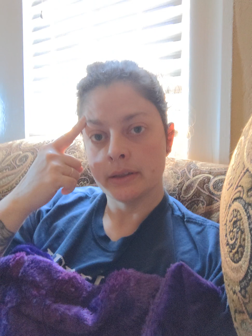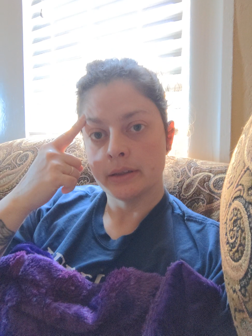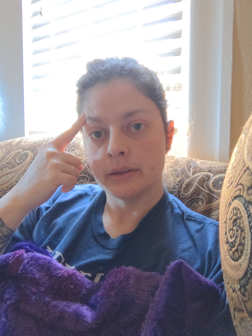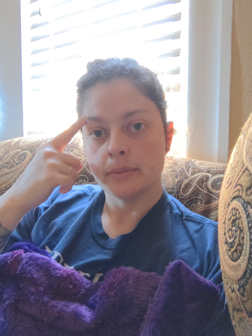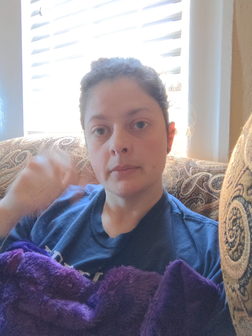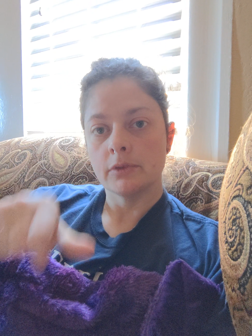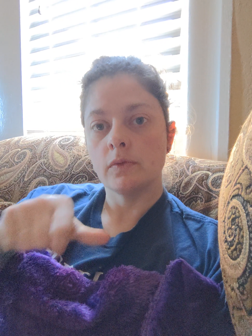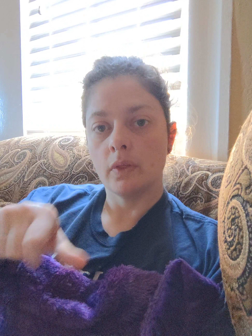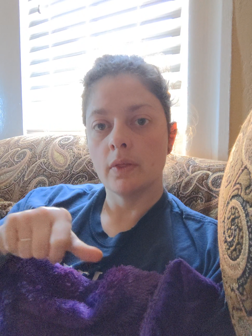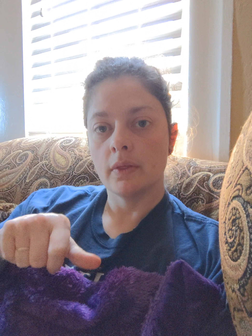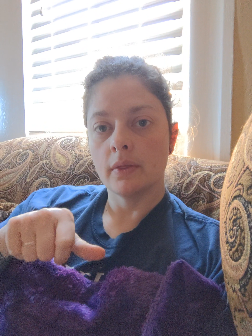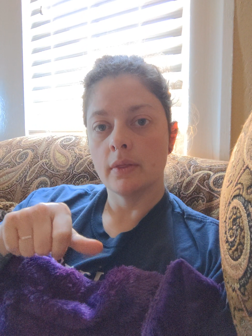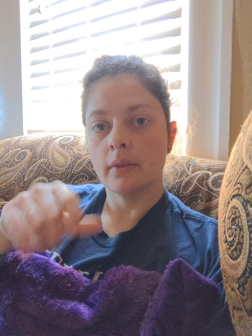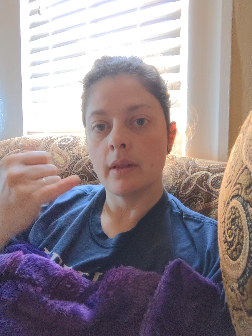puzzle